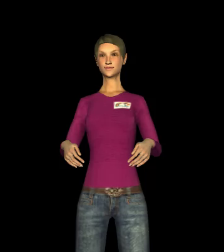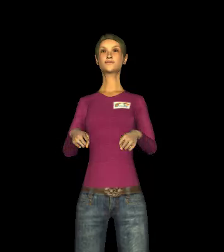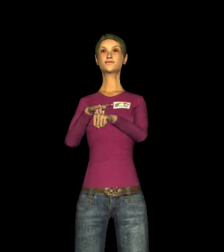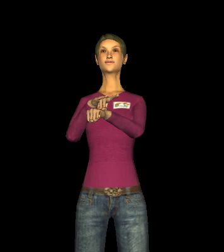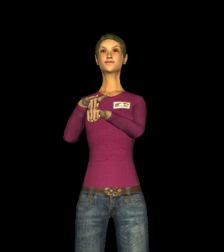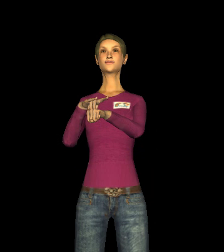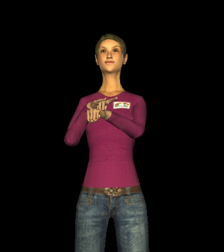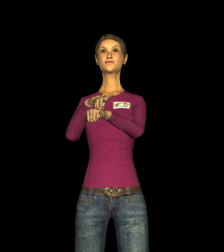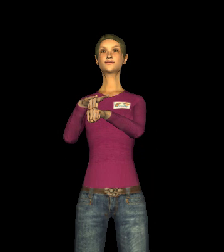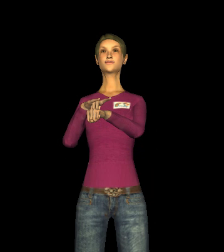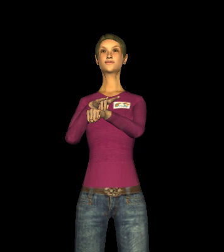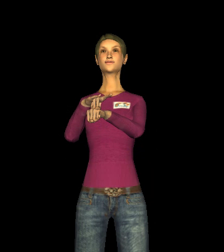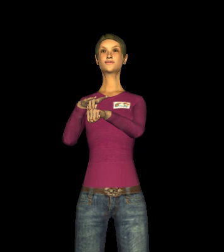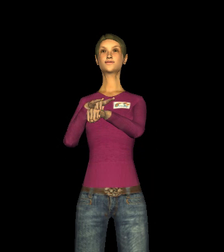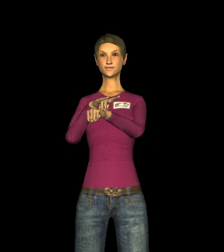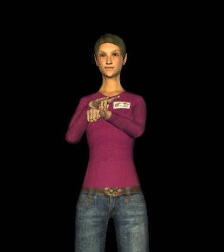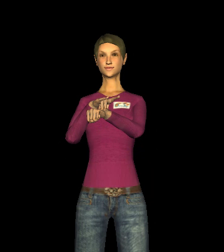ساعة